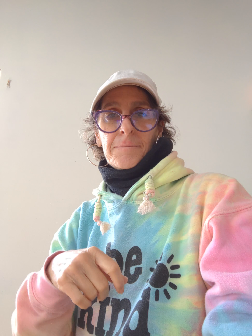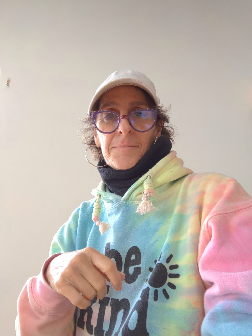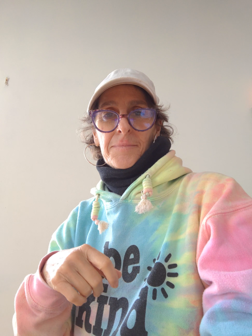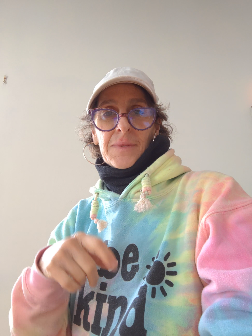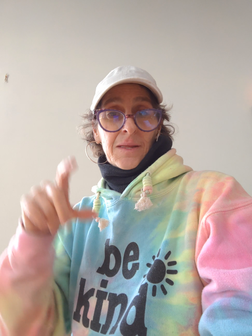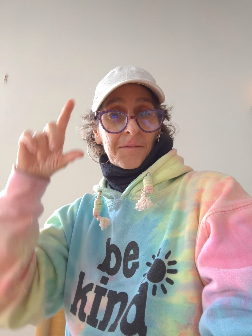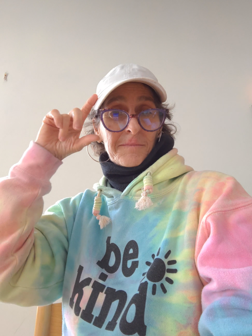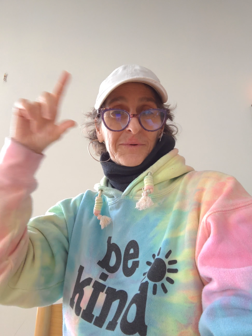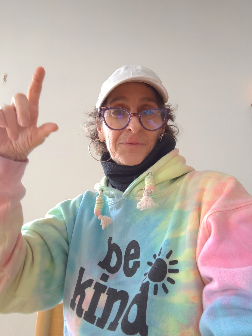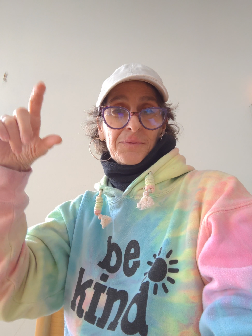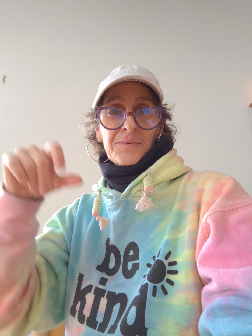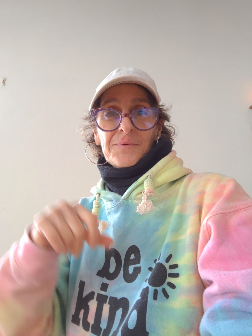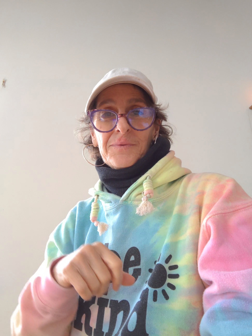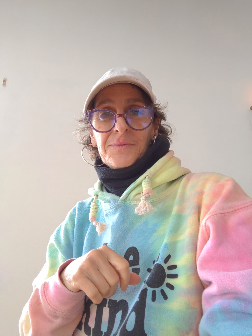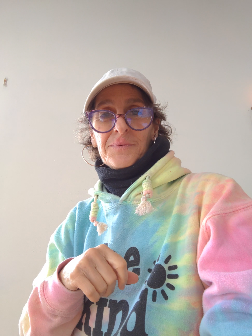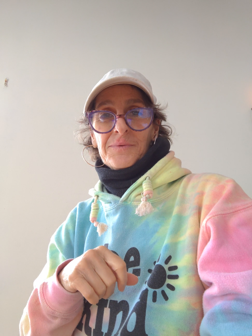moon